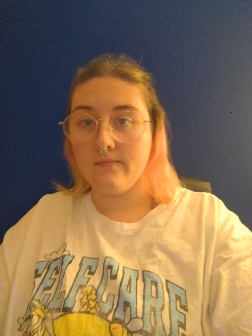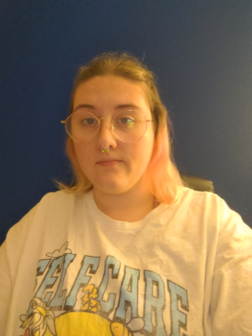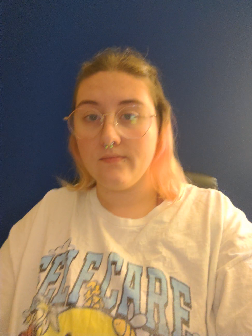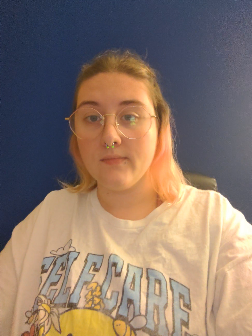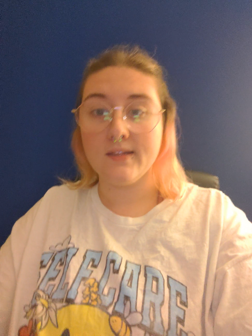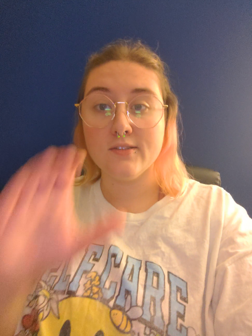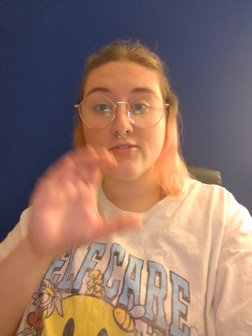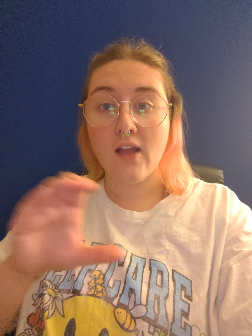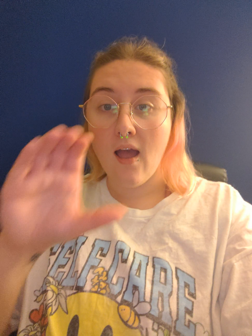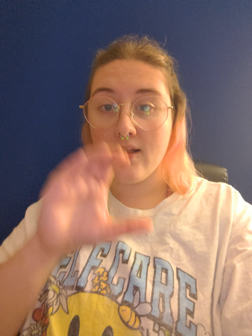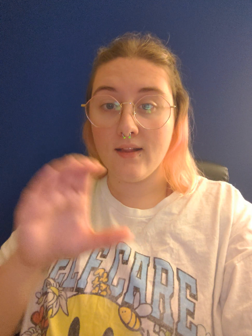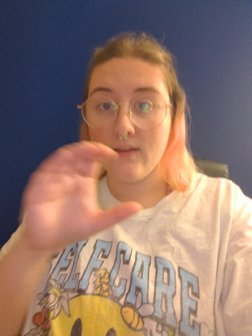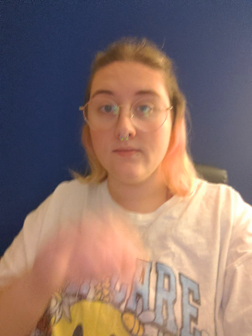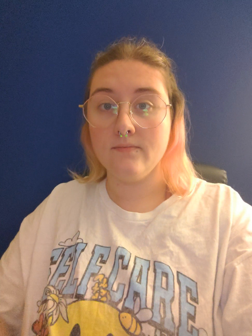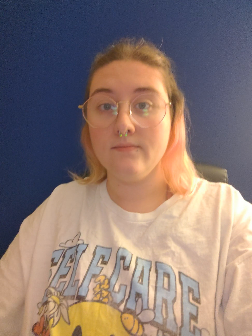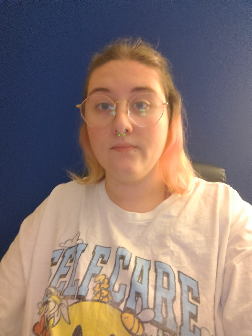chocolate